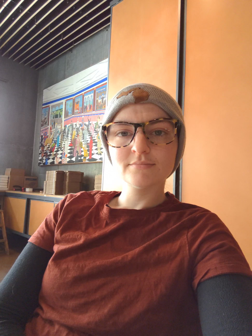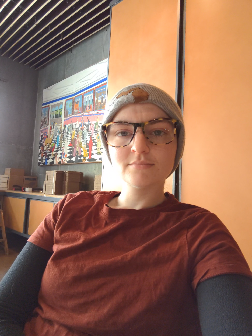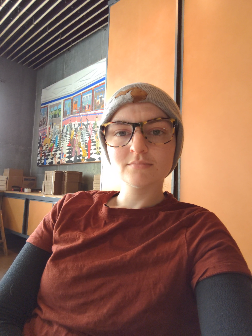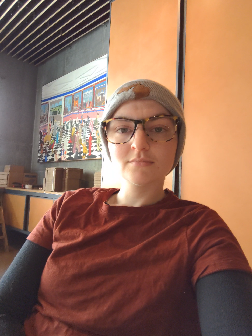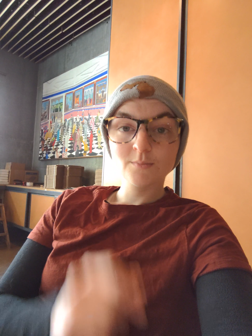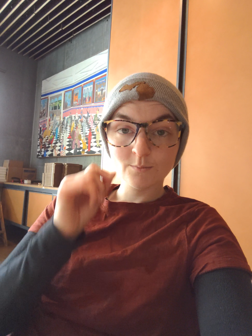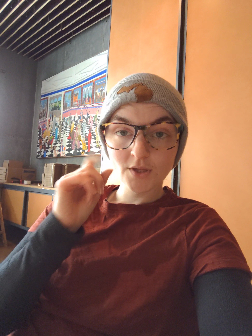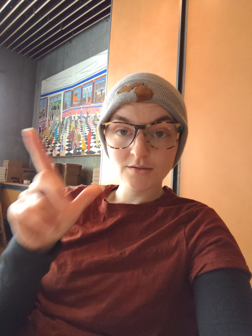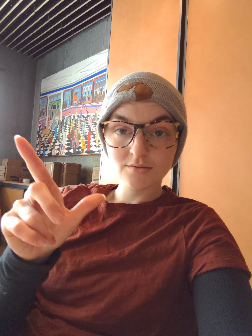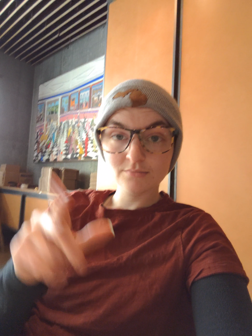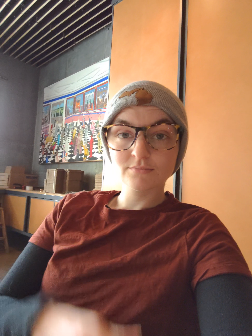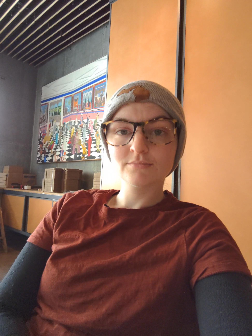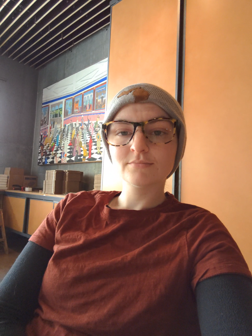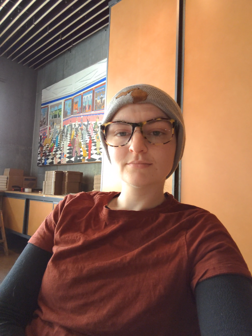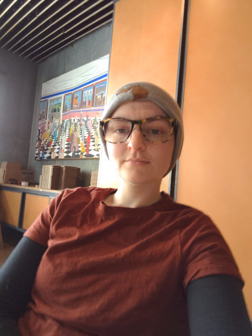wake